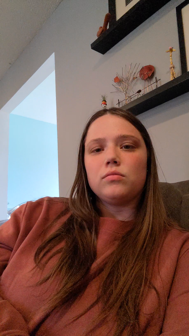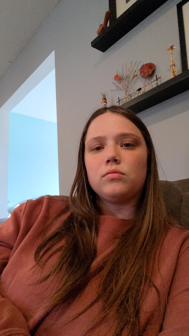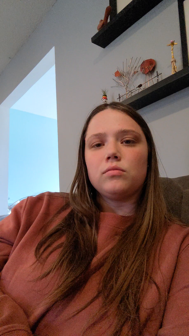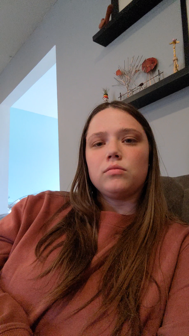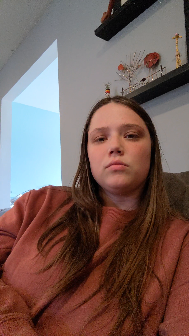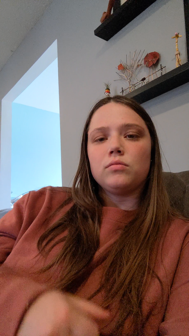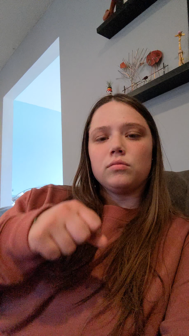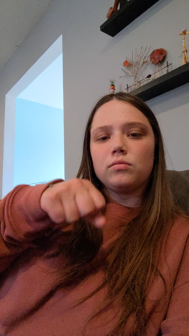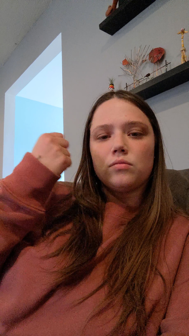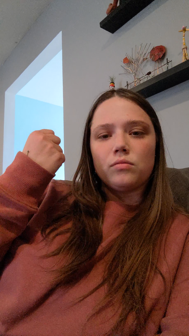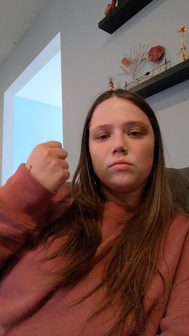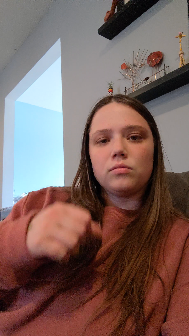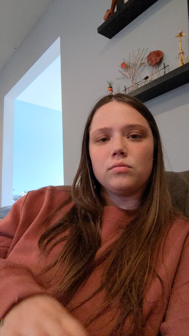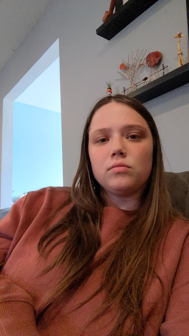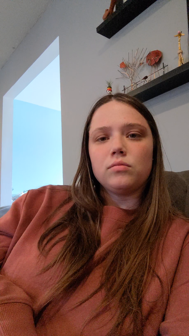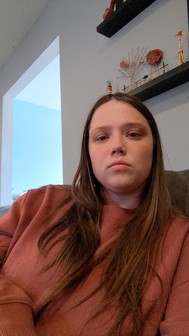broken